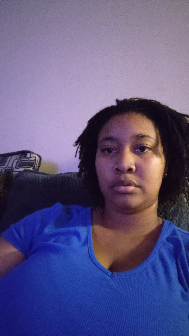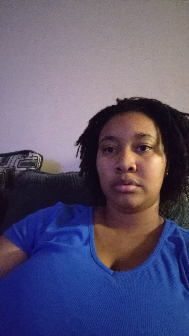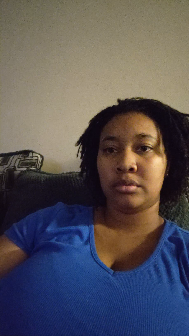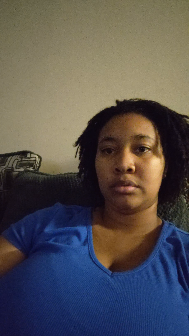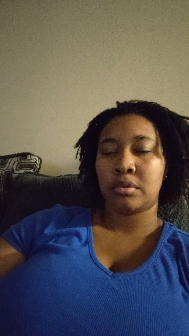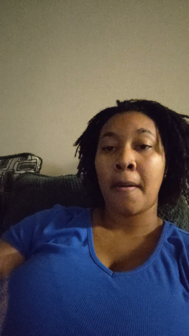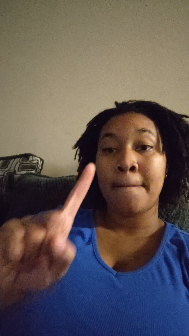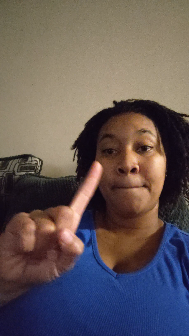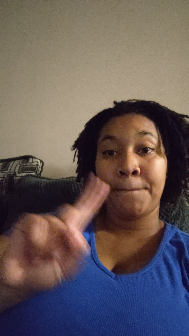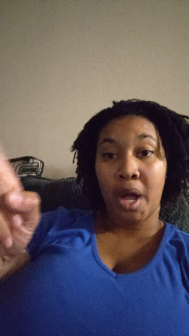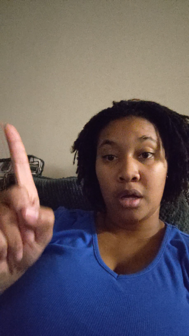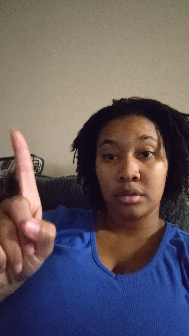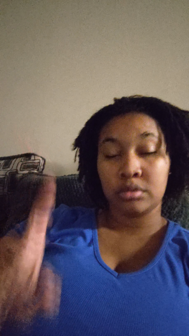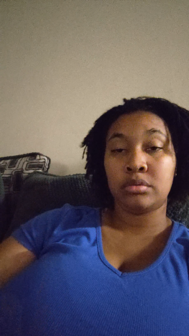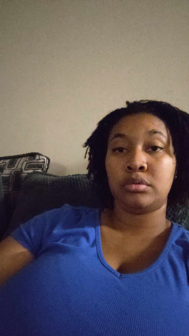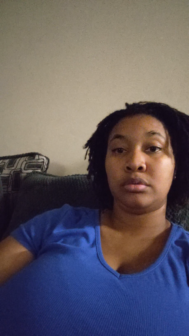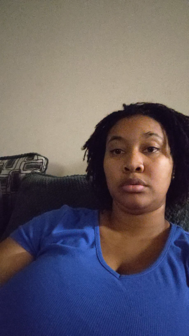but